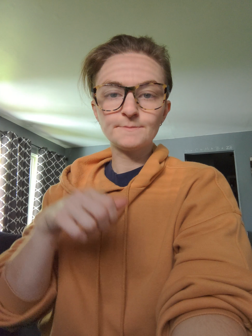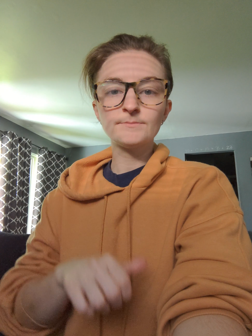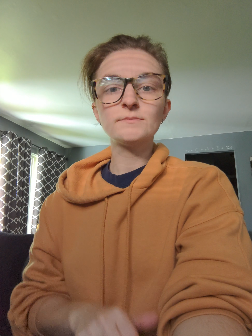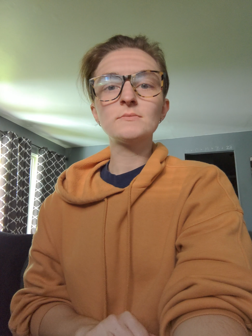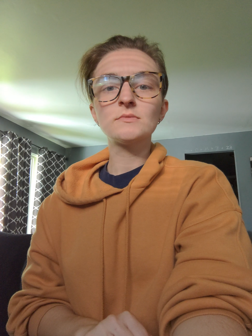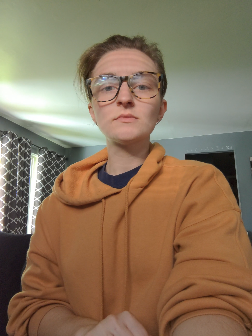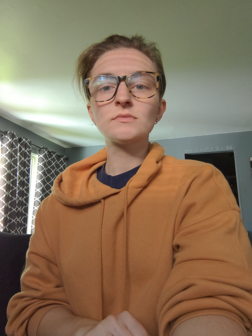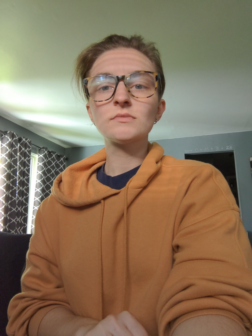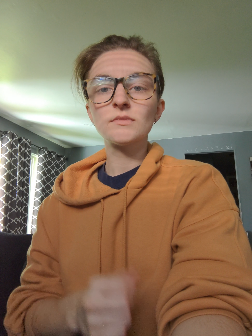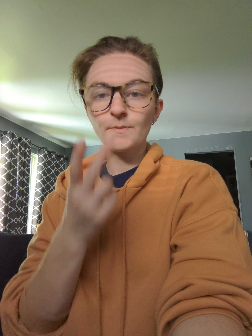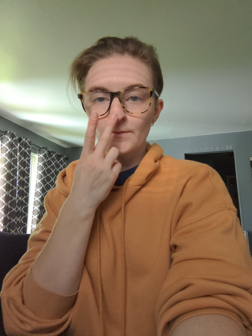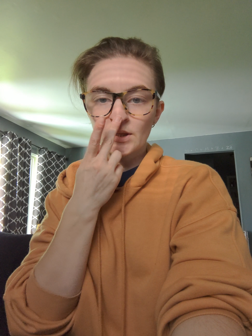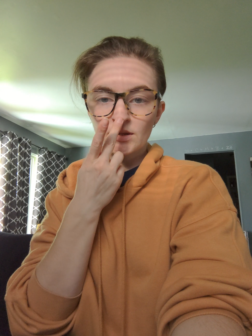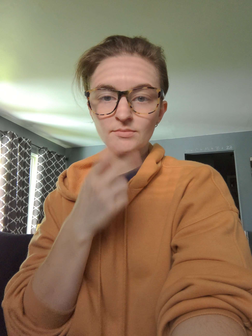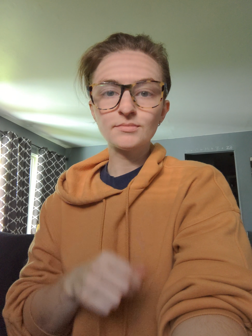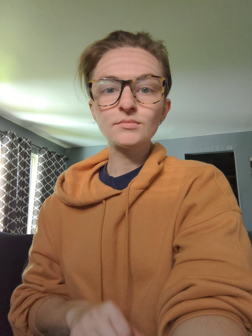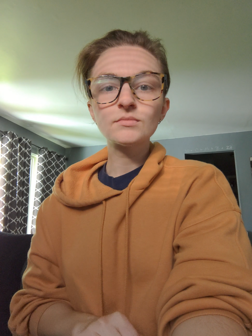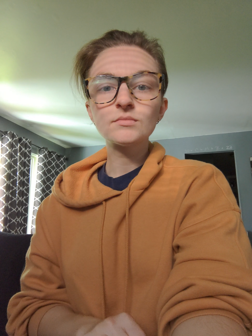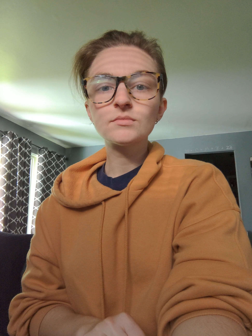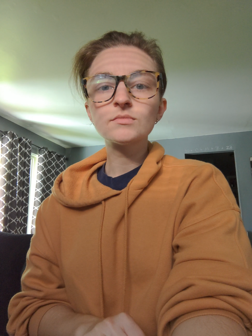penis